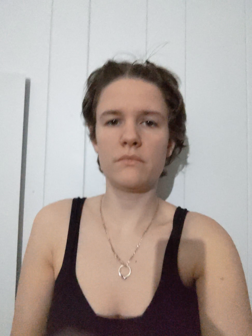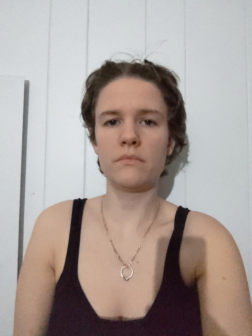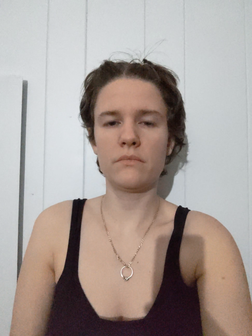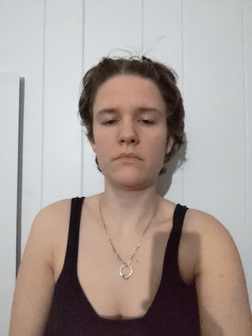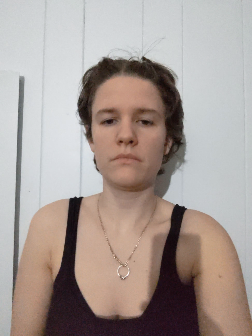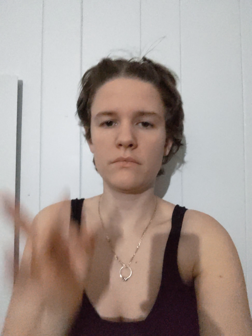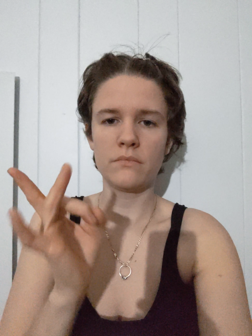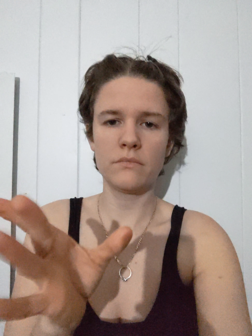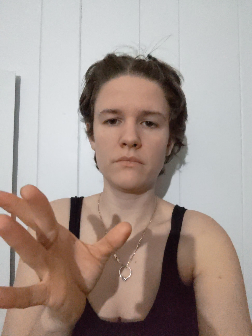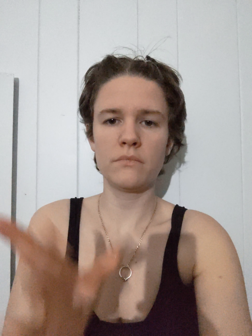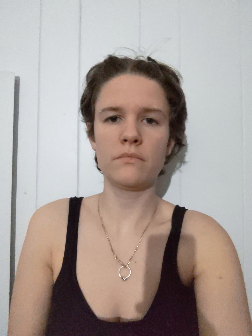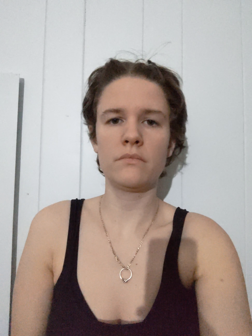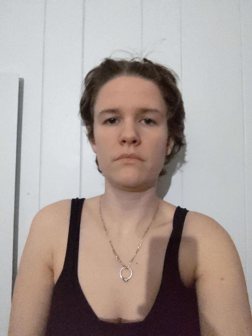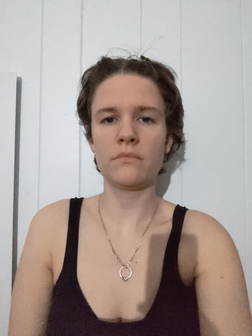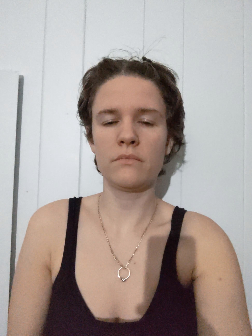hate